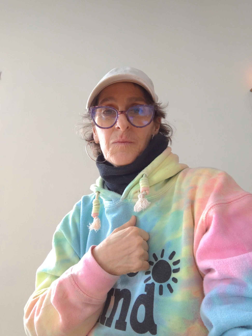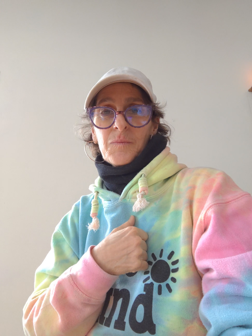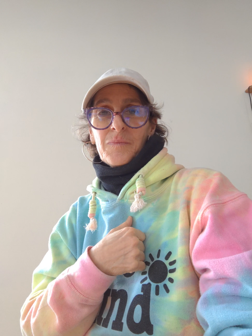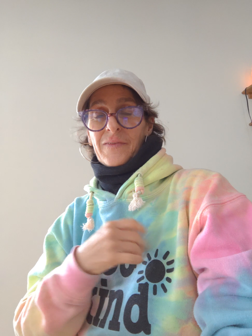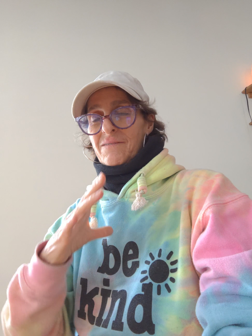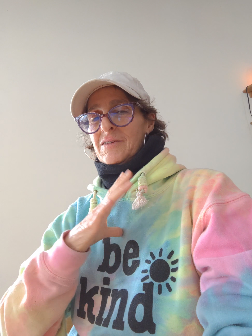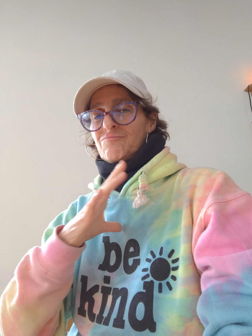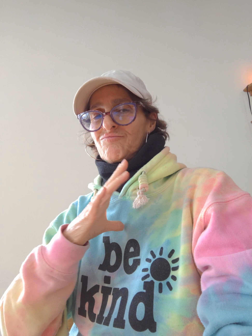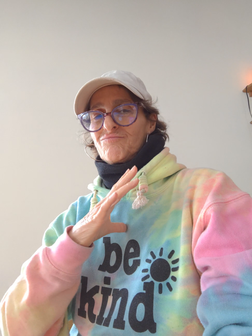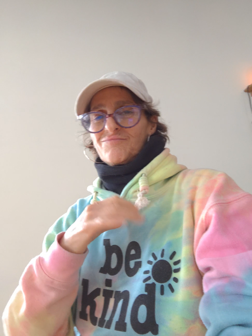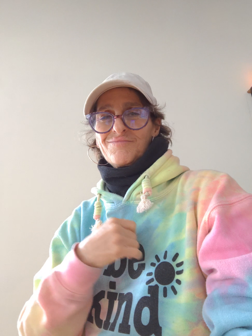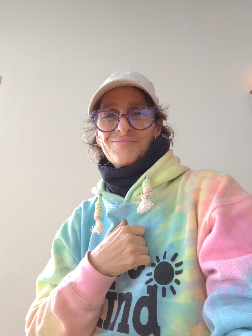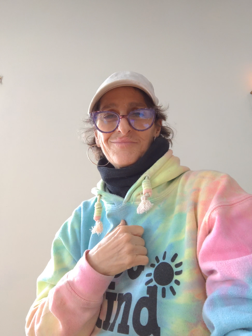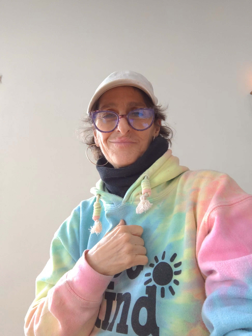fine